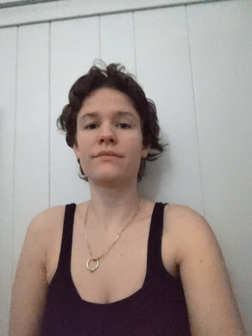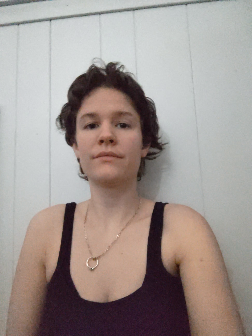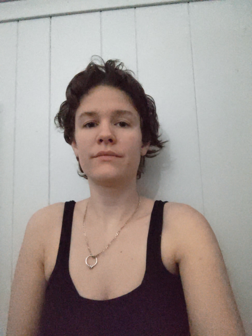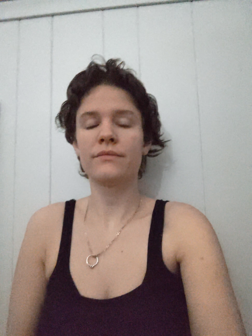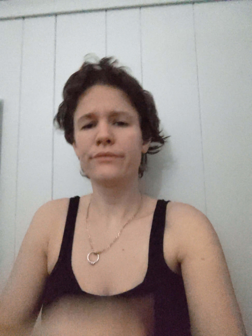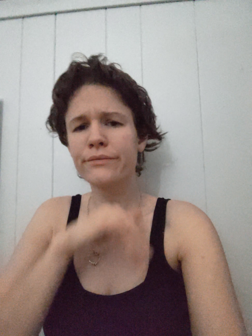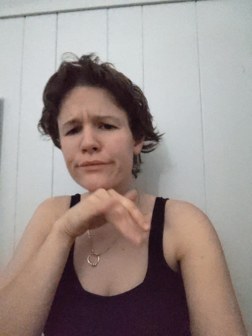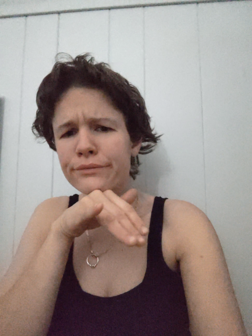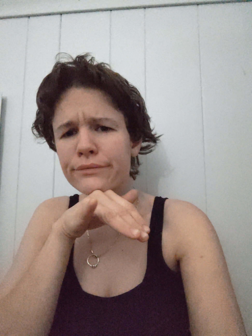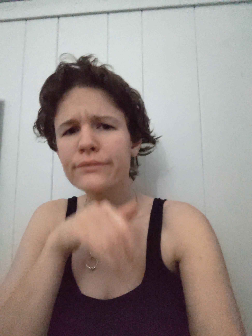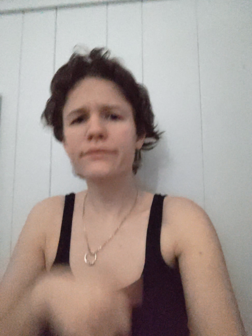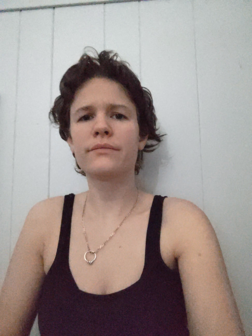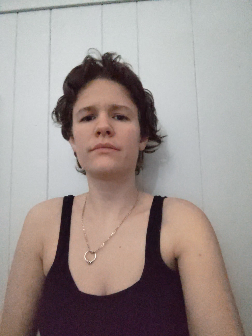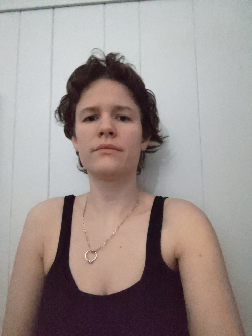dirty